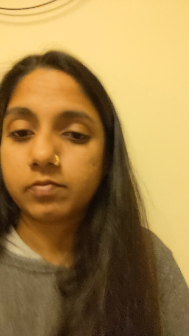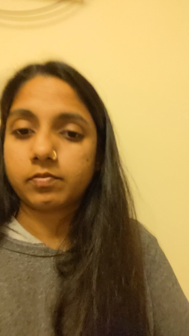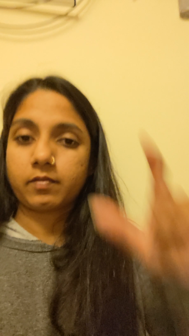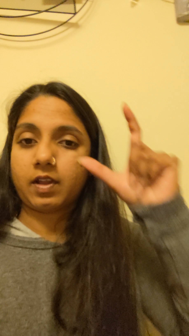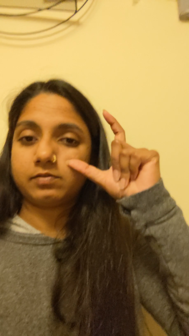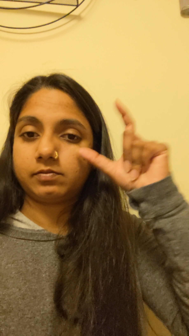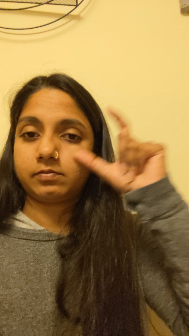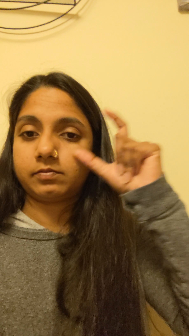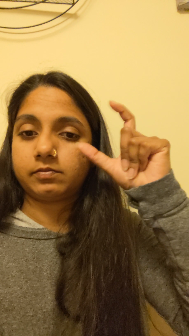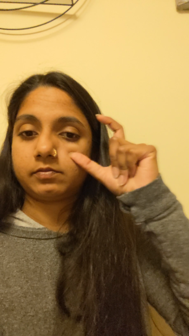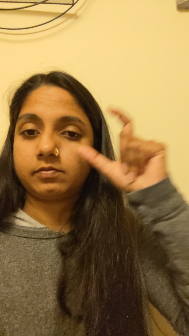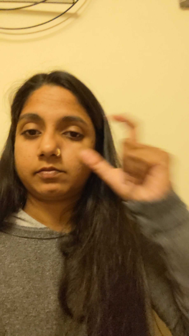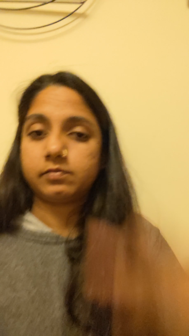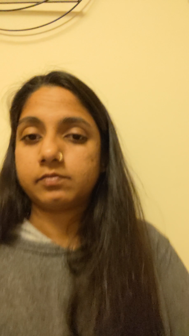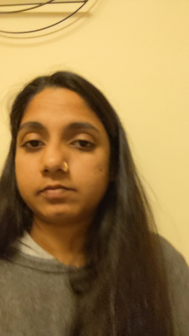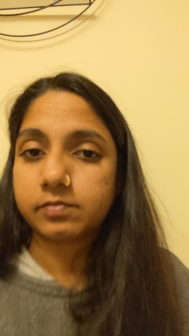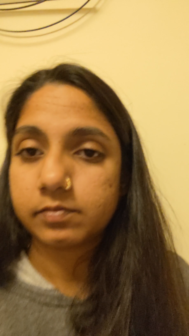glasses